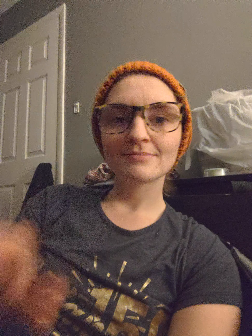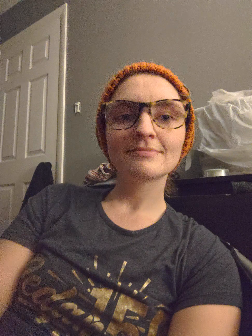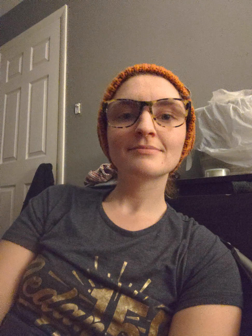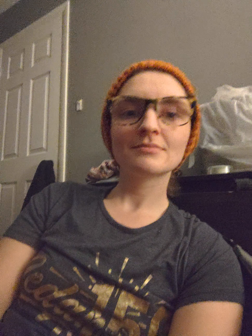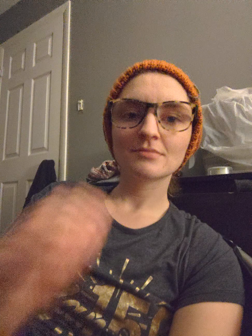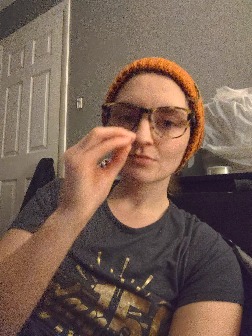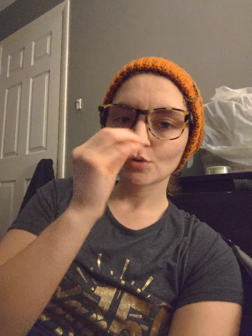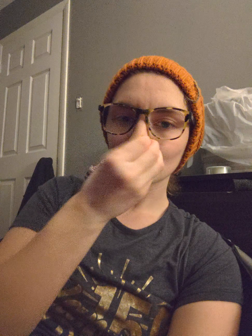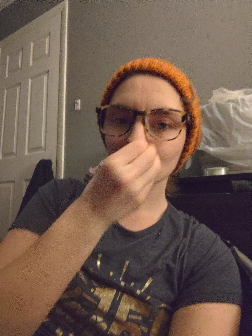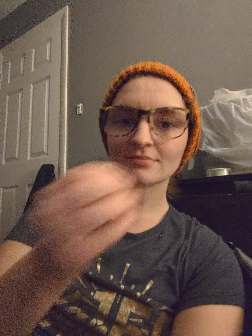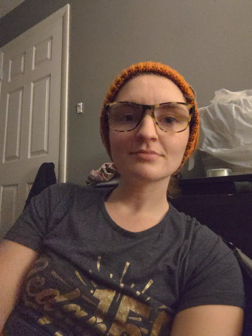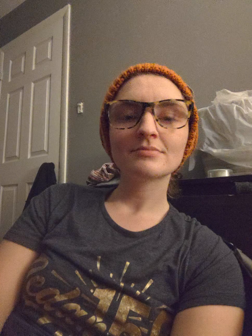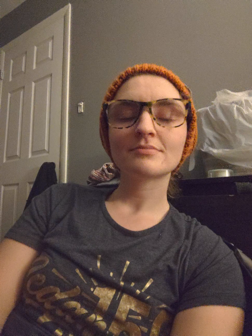flower